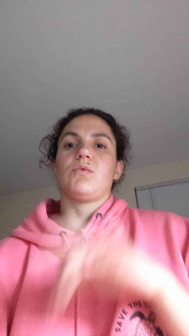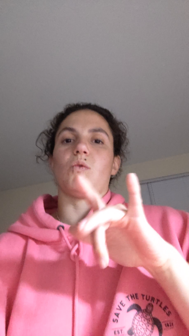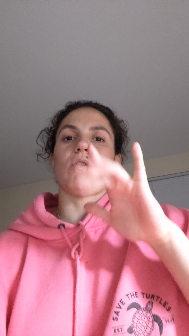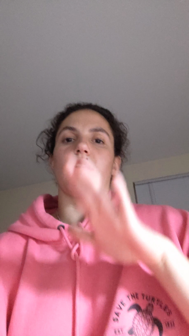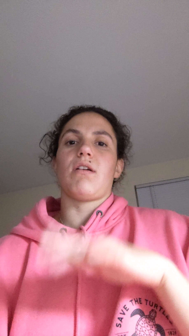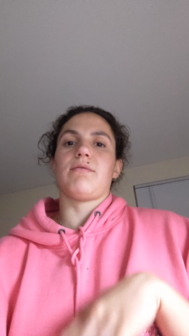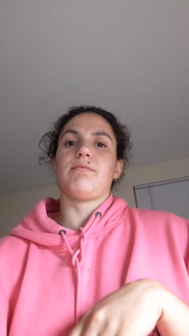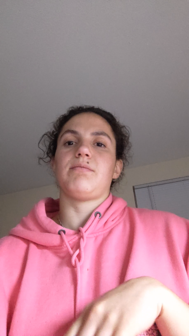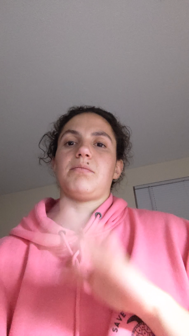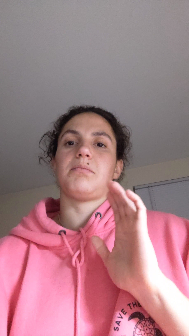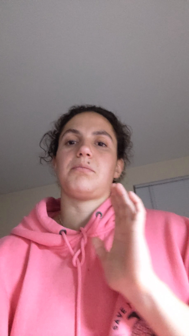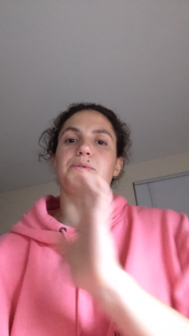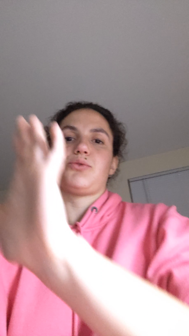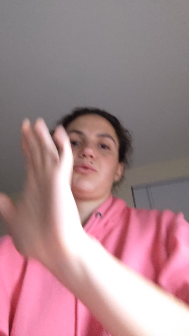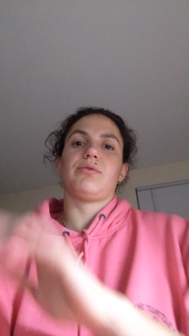push